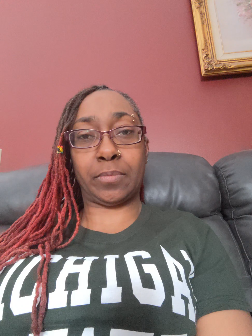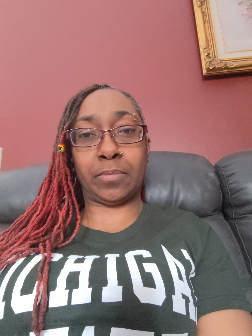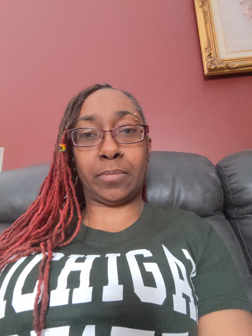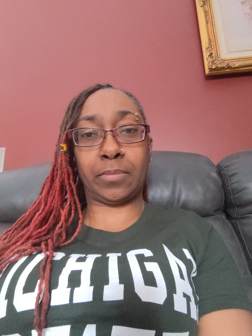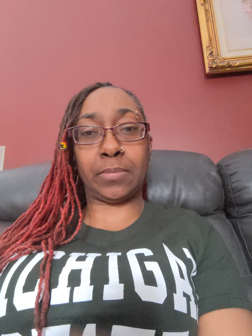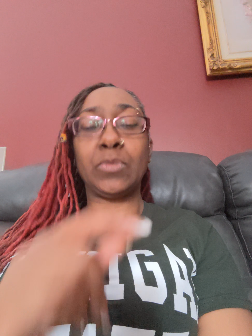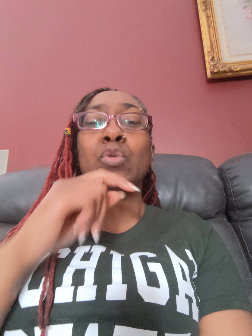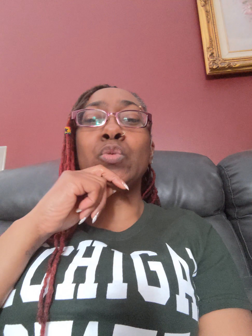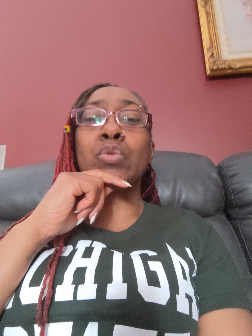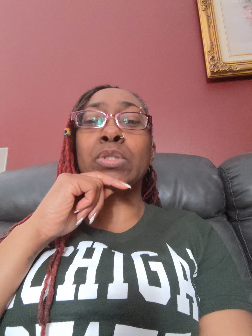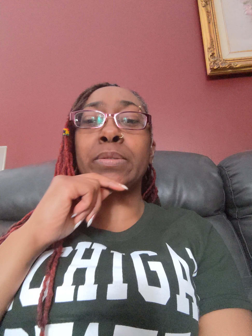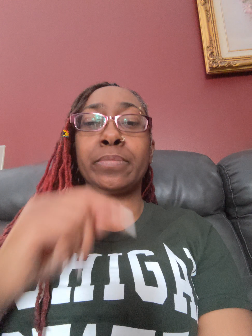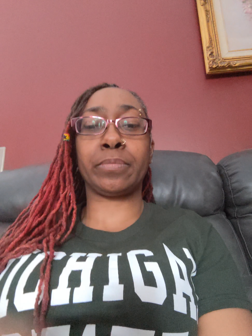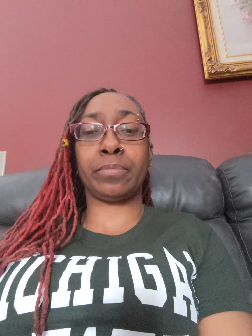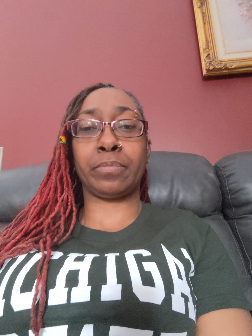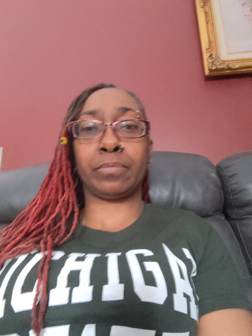chin